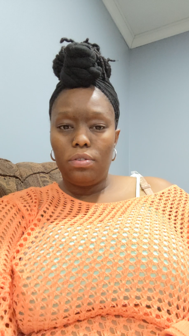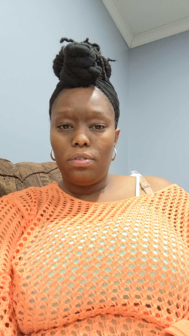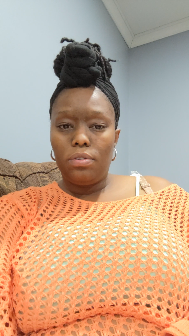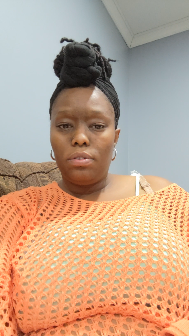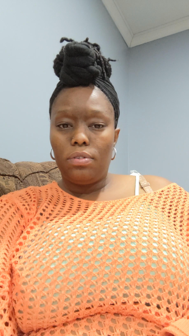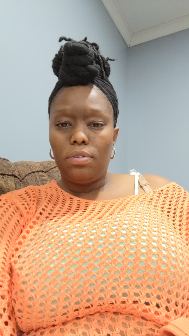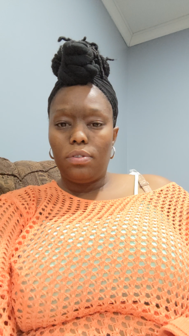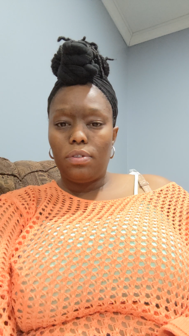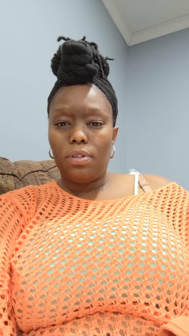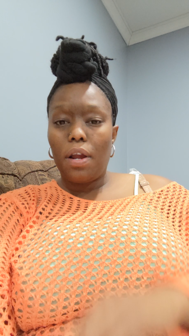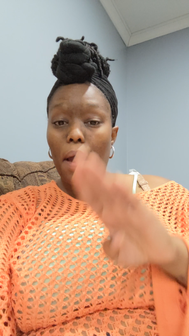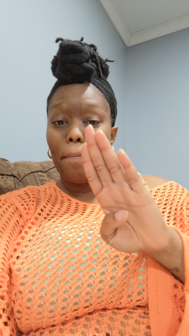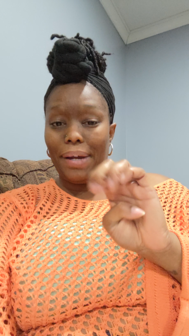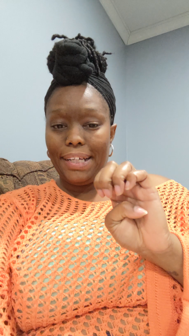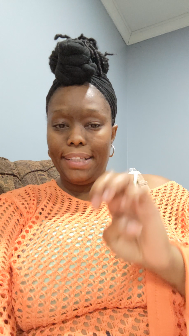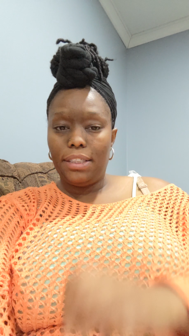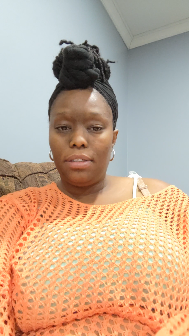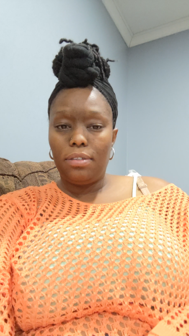be